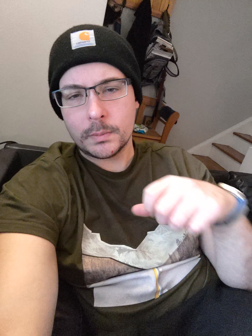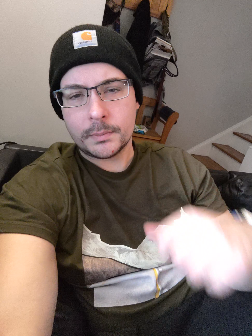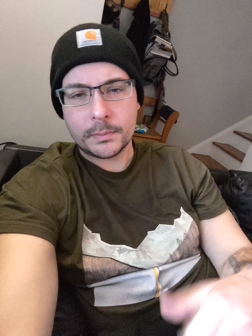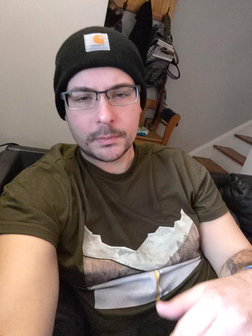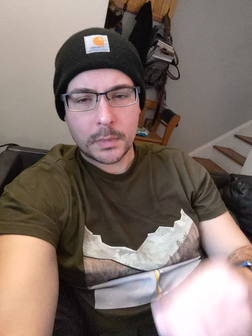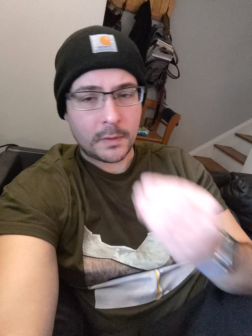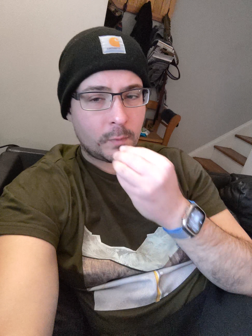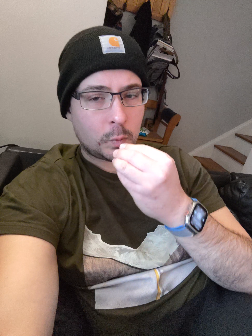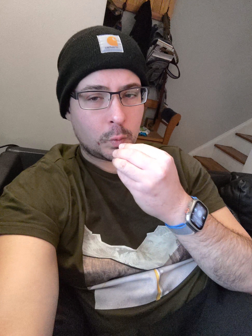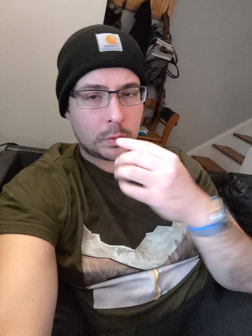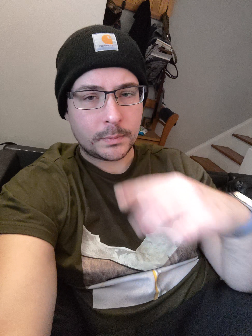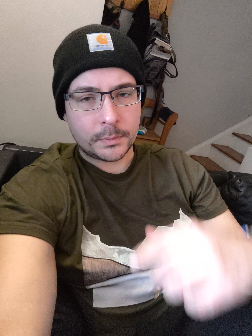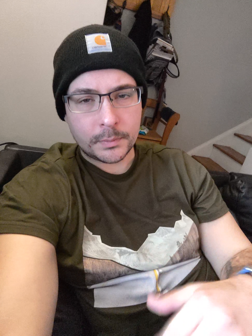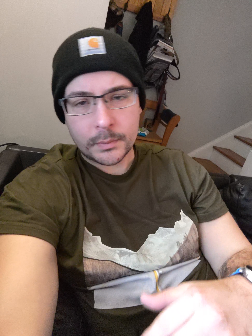food